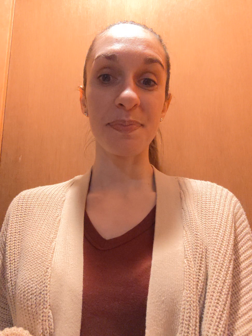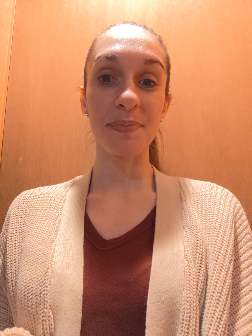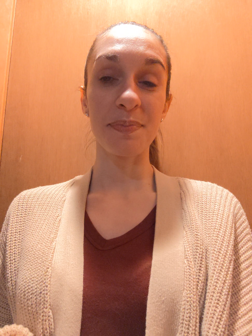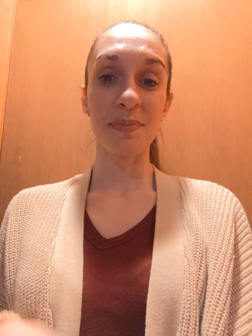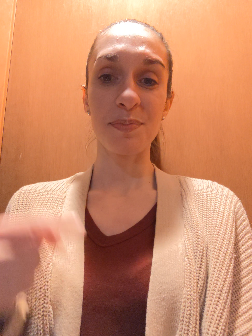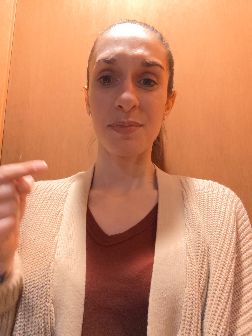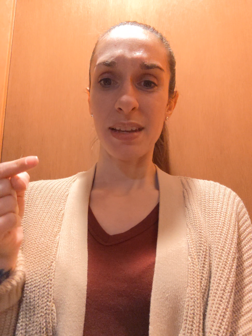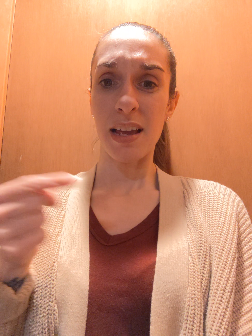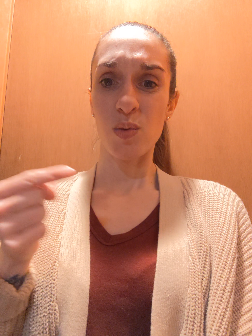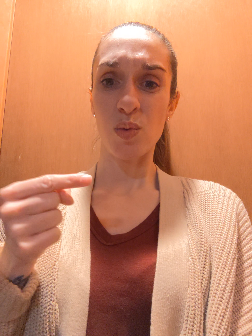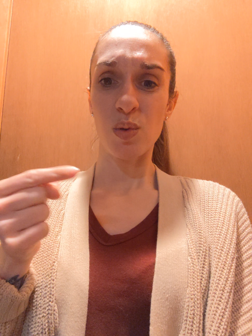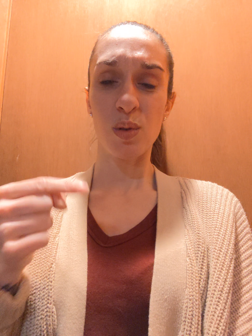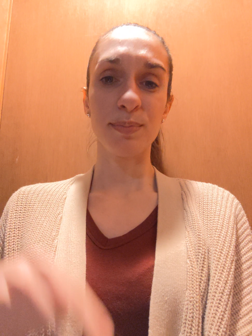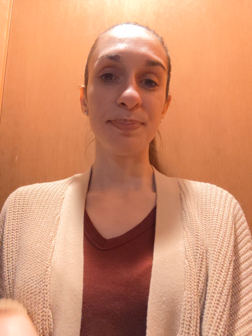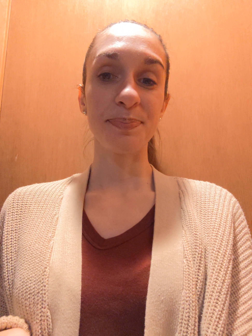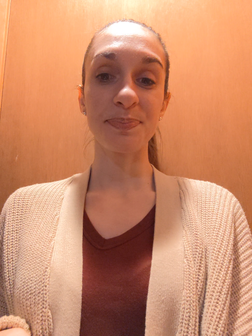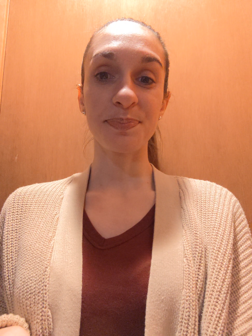owie